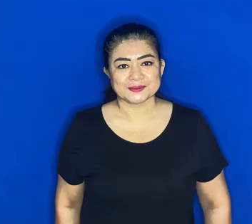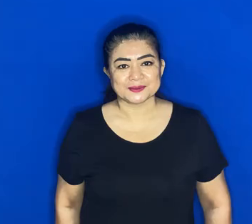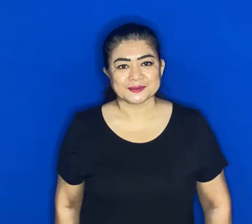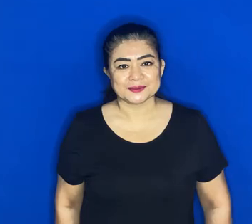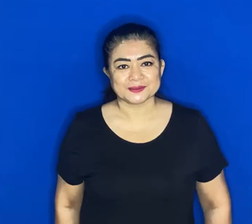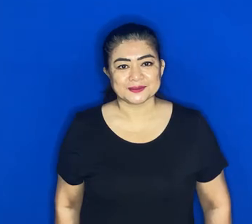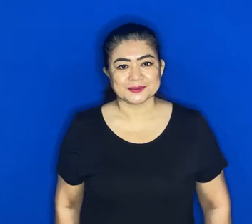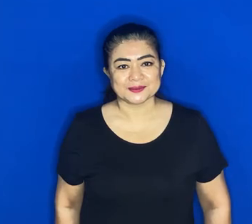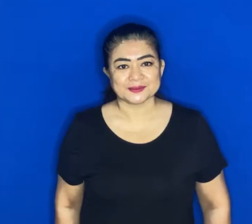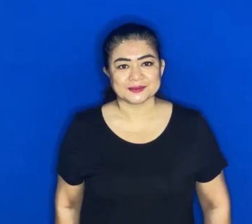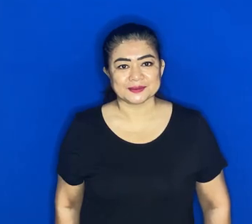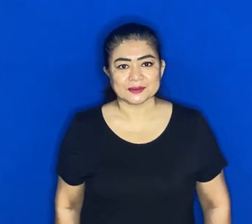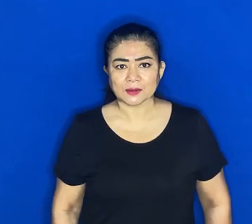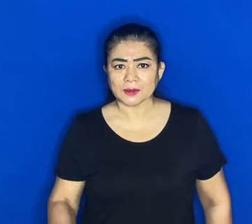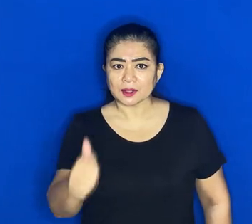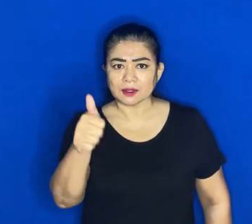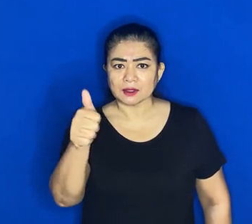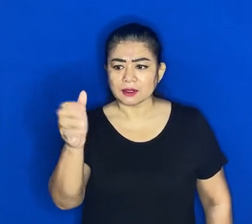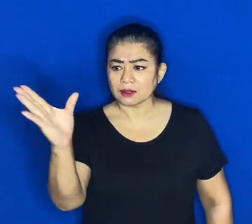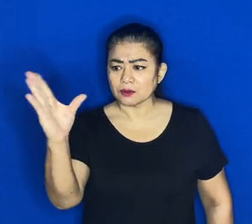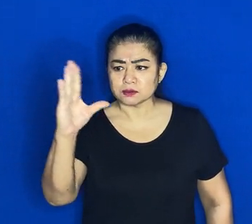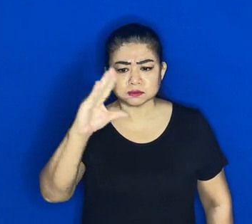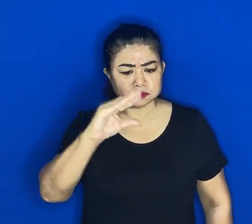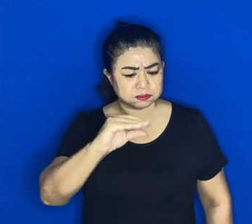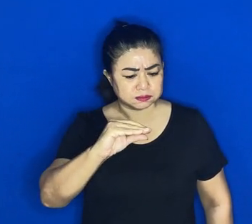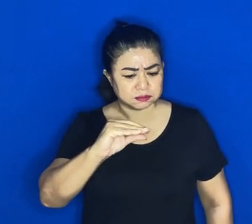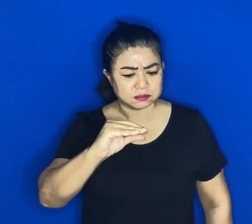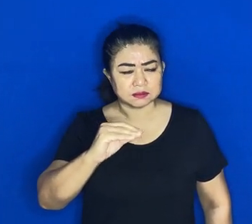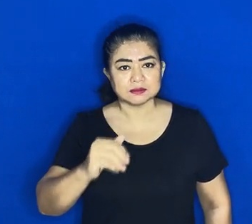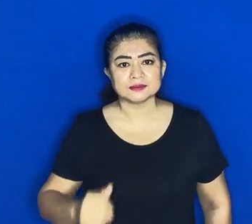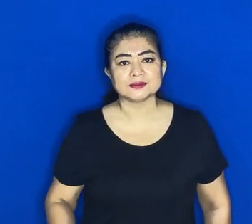good evening